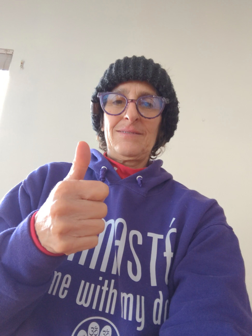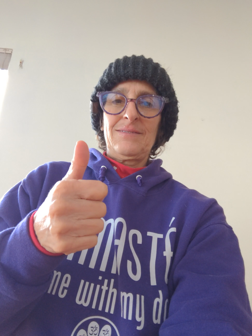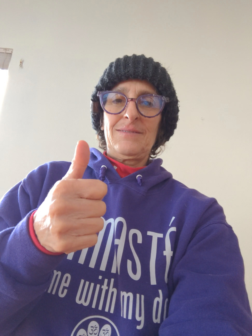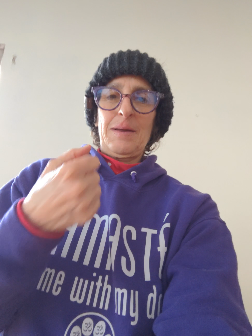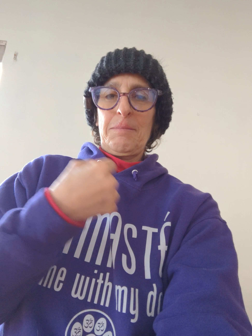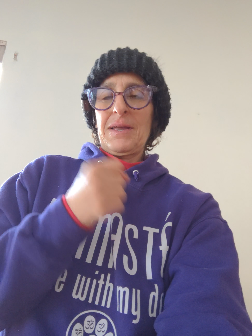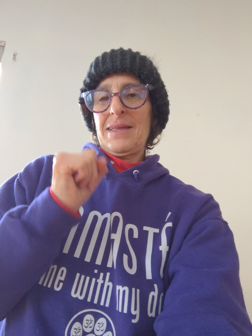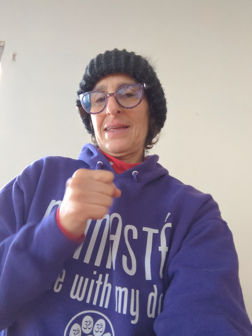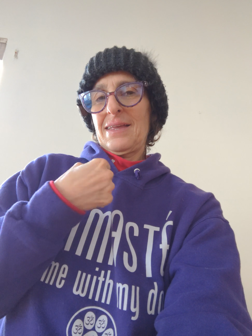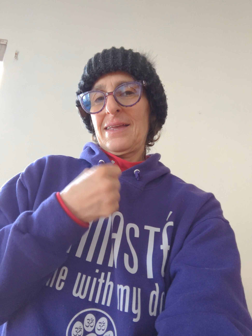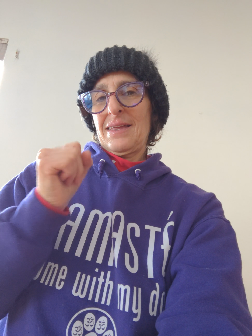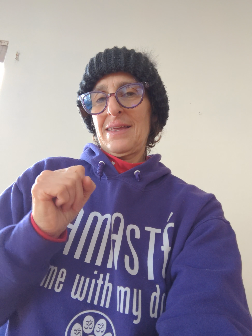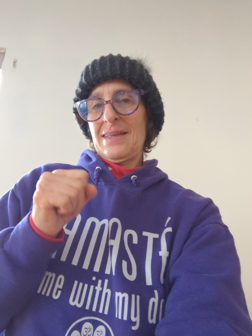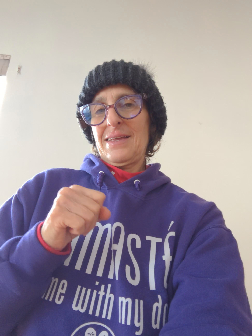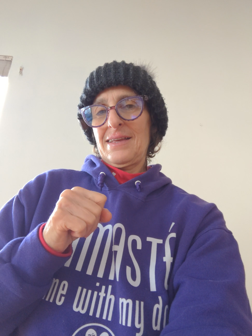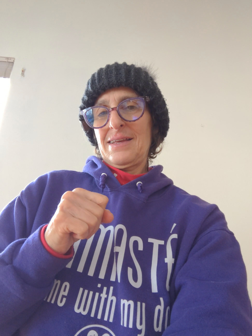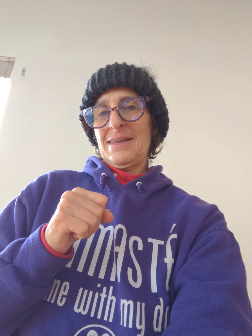make